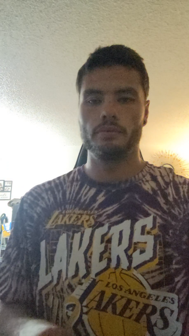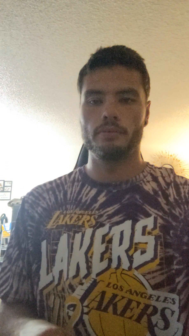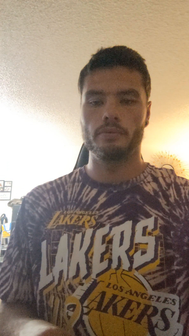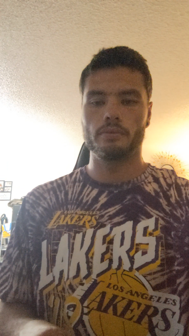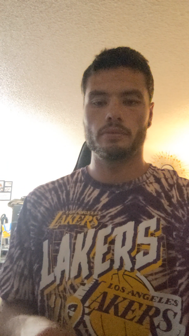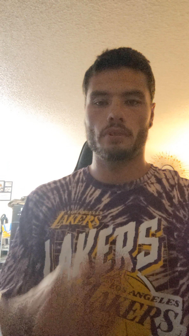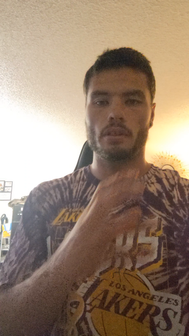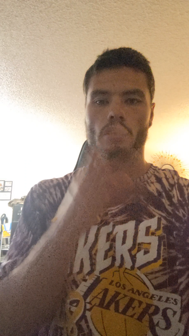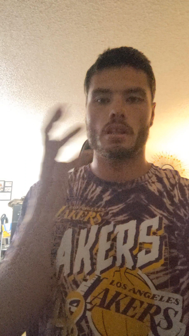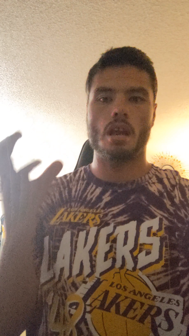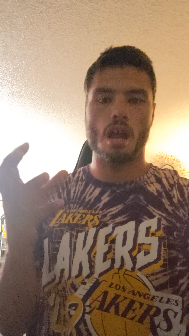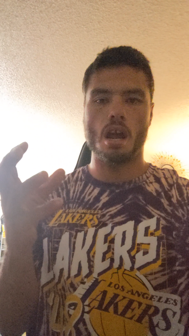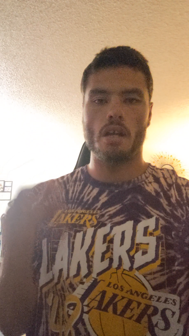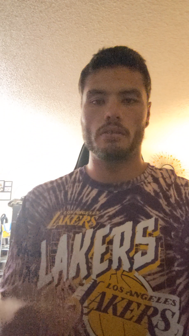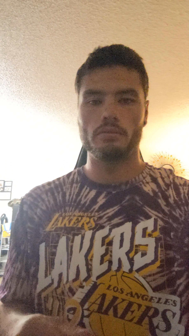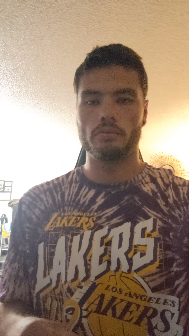a lot